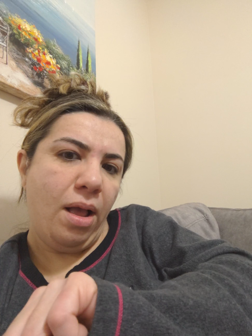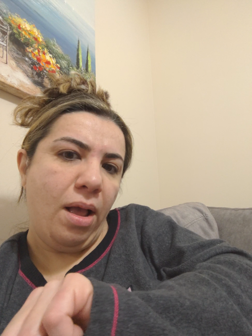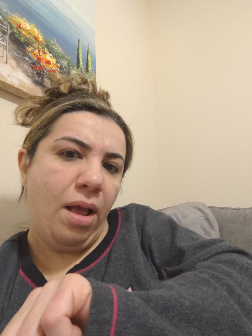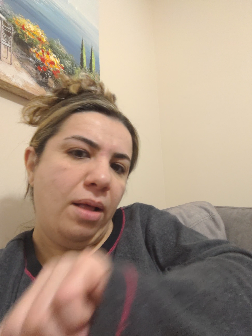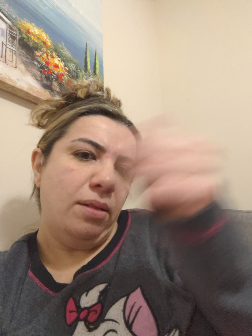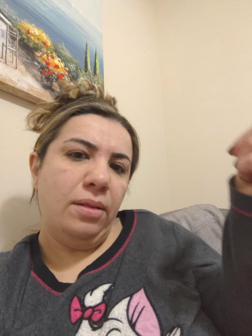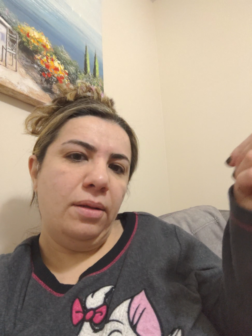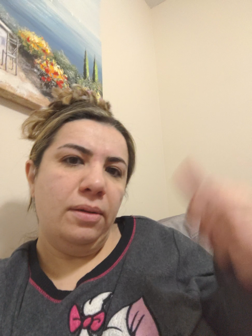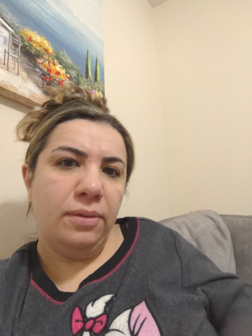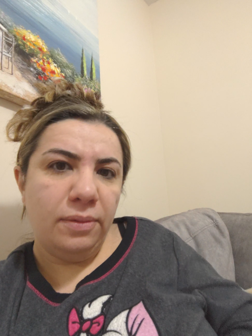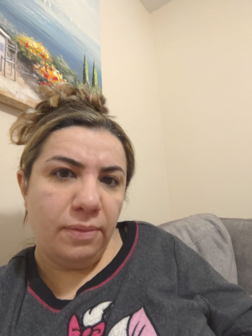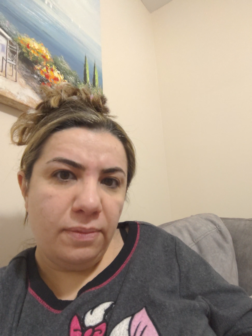another